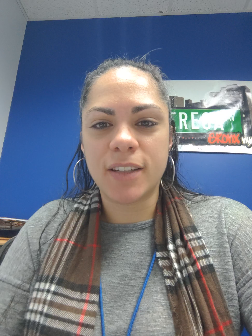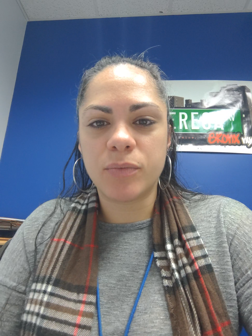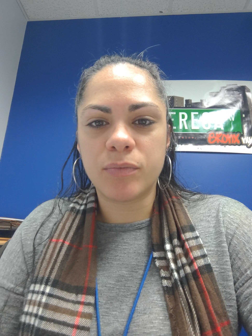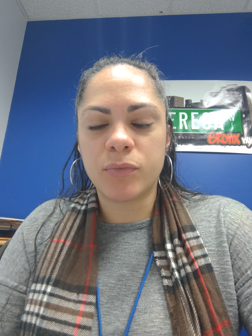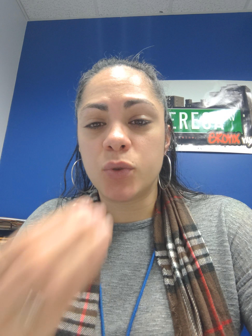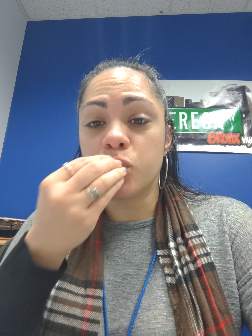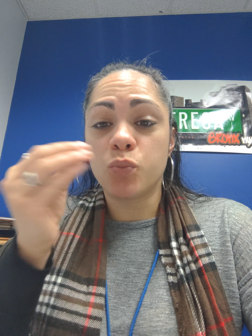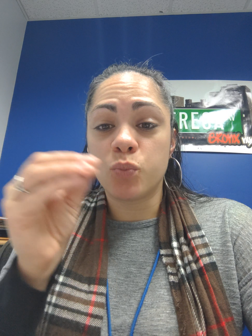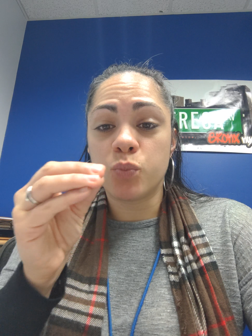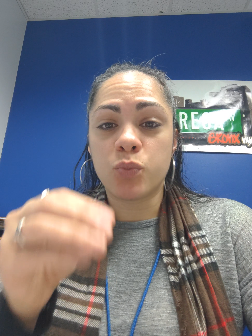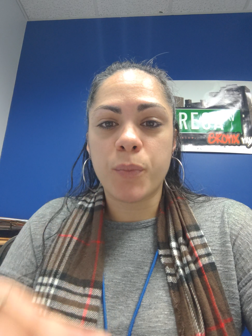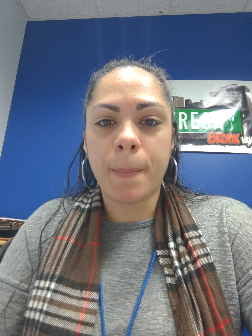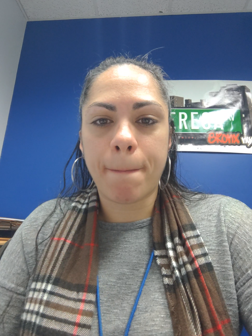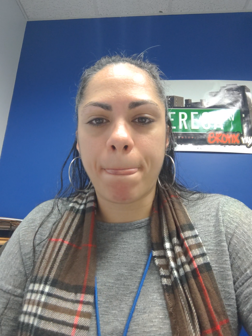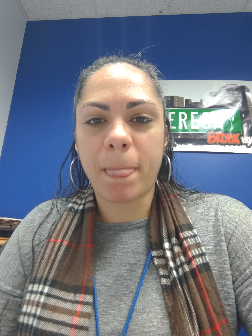kiss